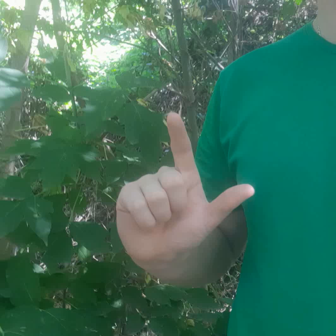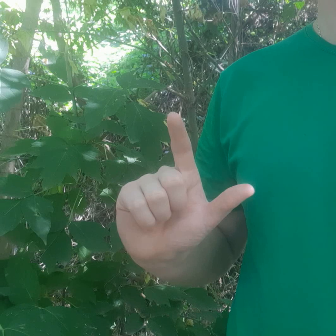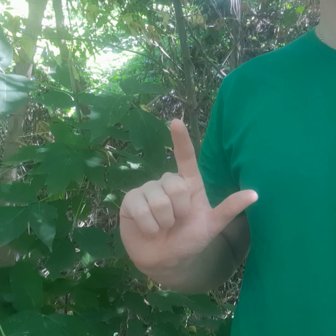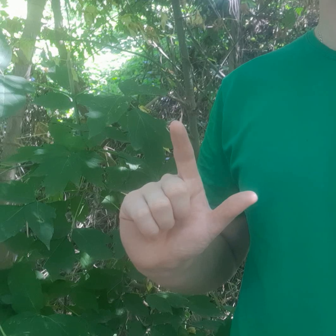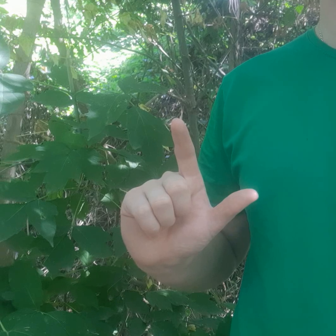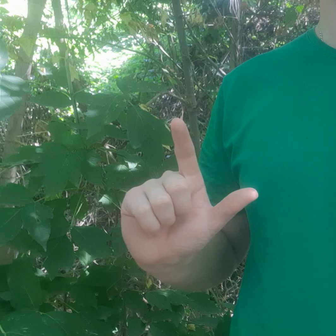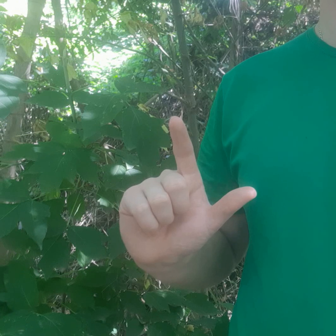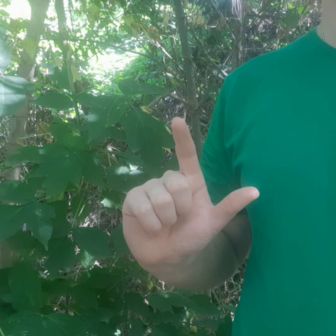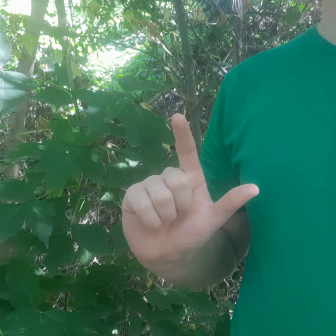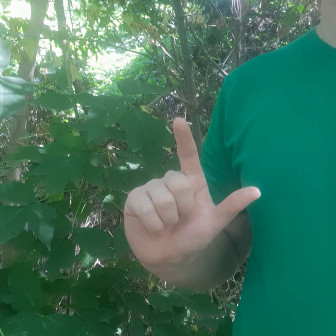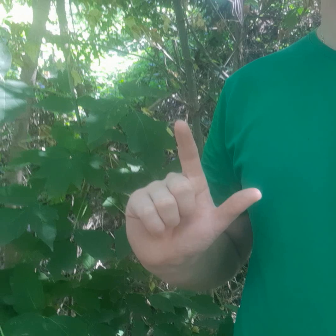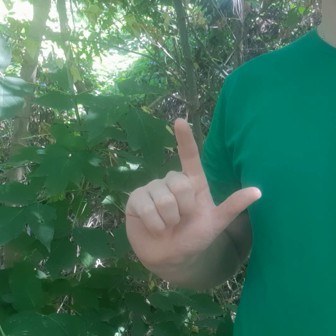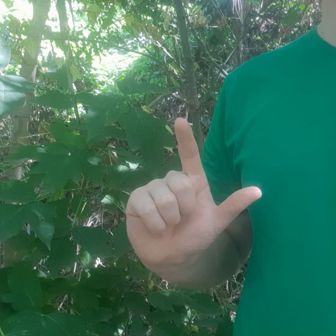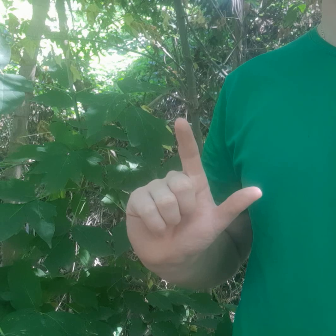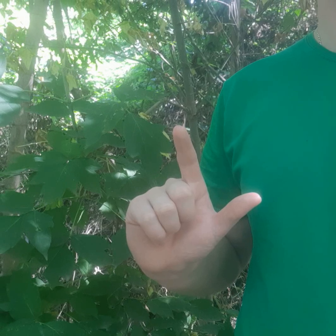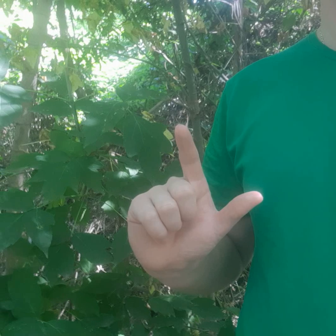Ь